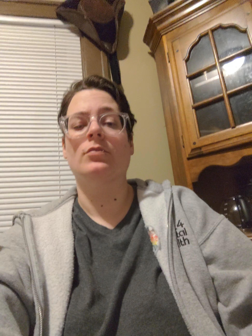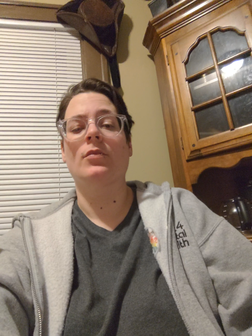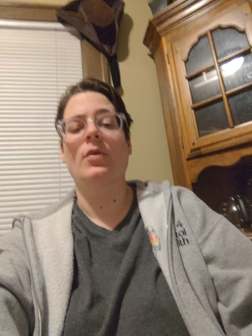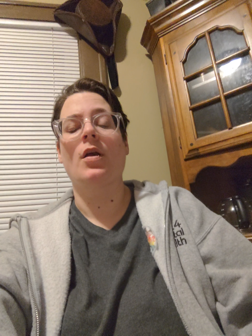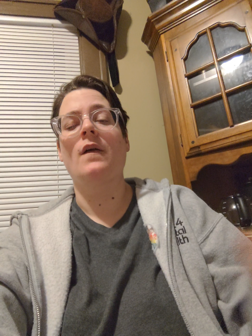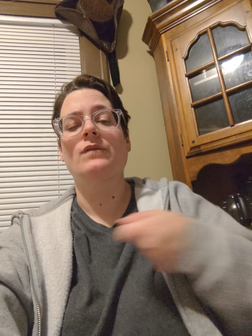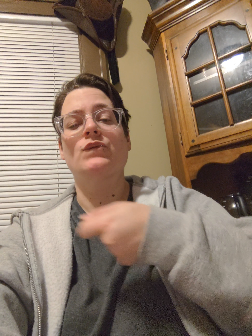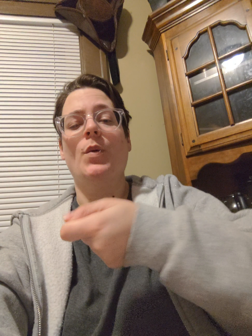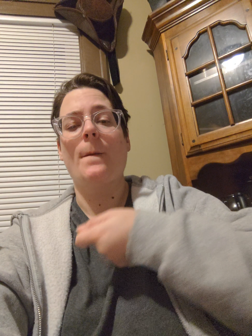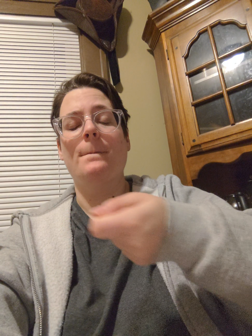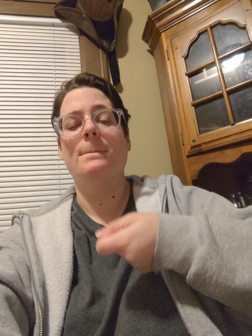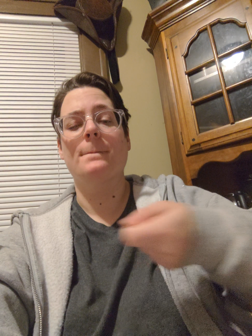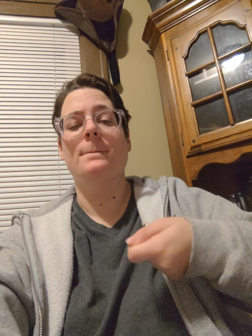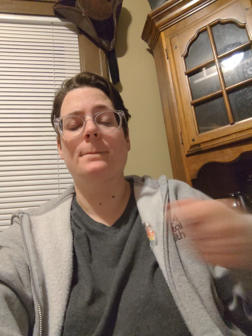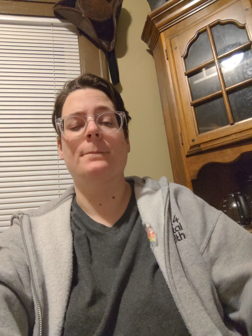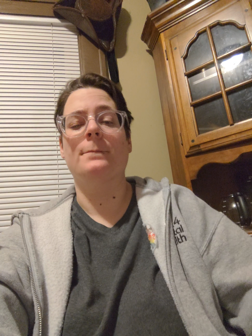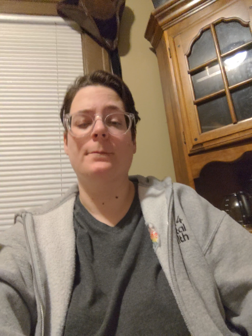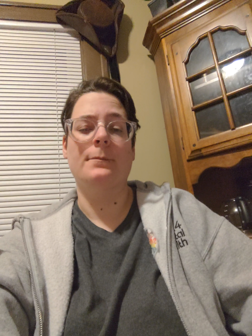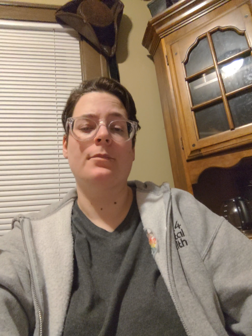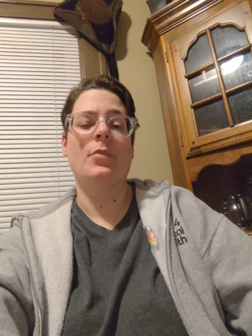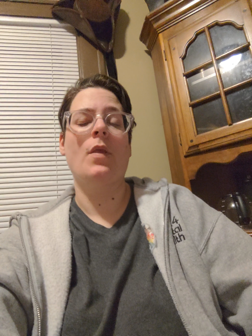vacuum